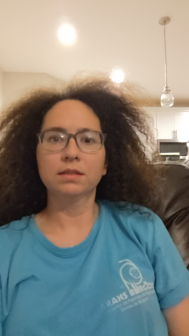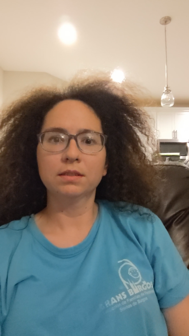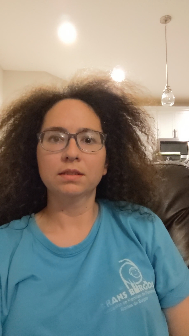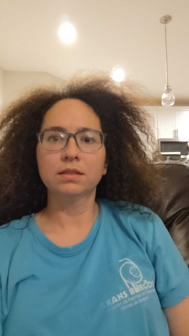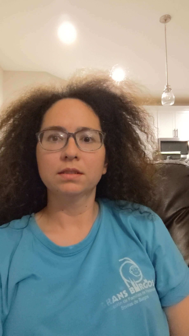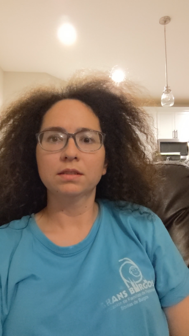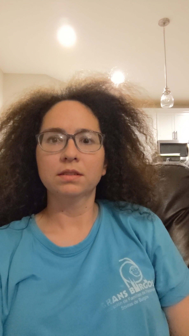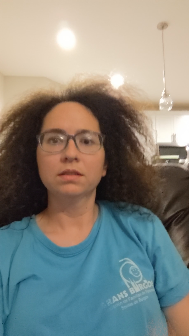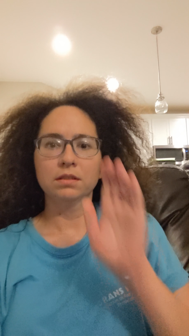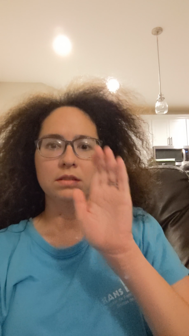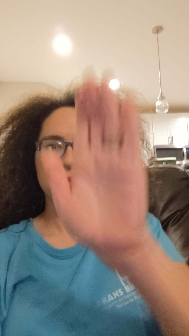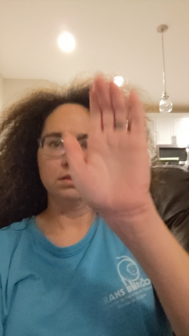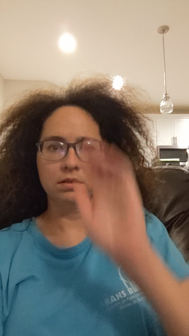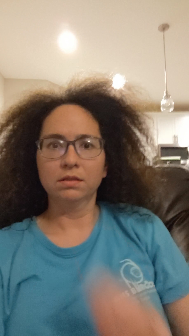push